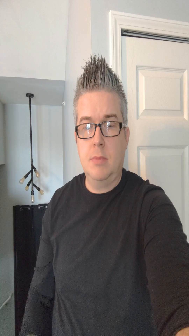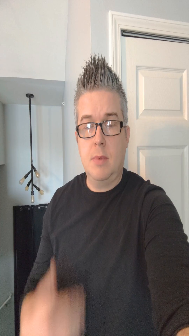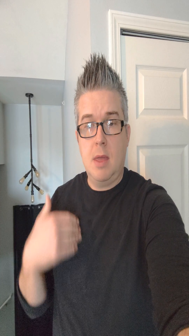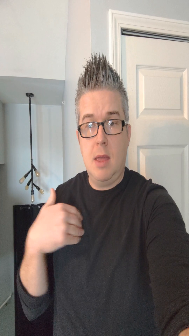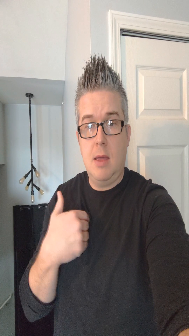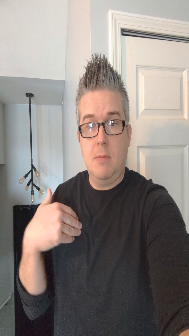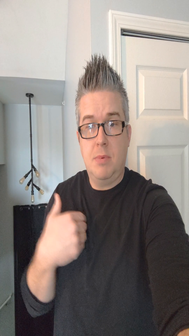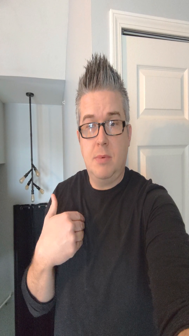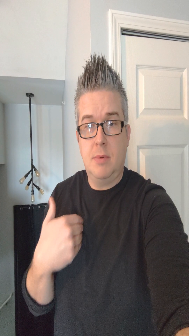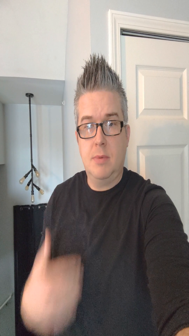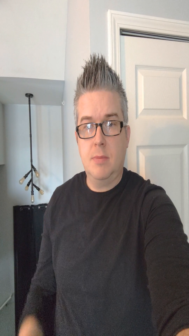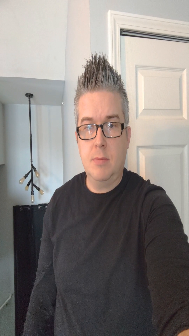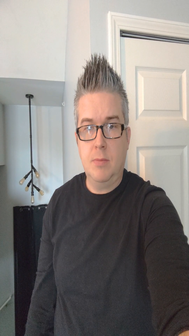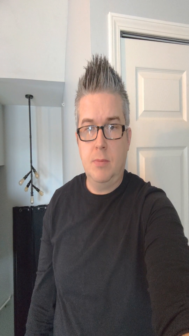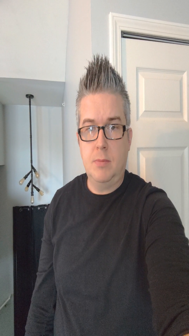animal